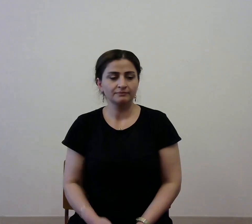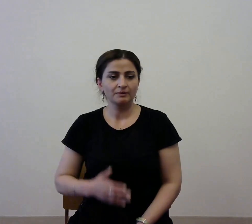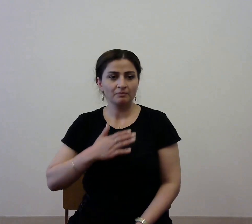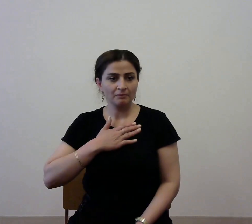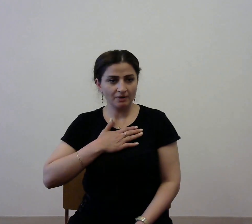mən